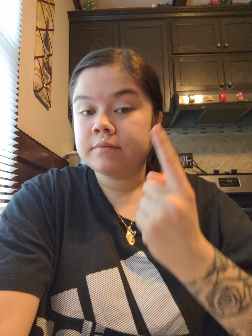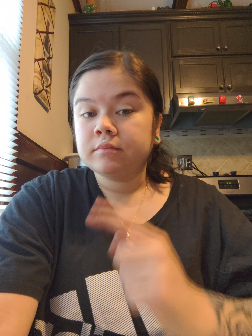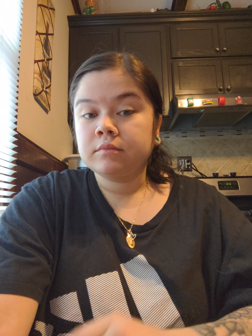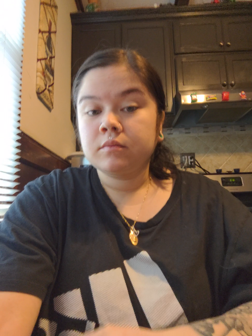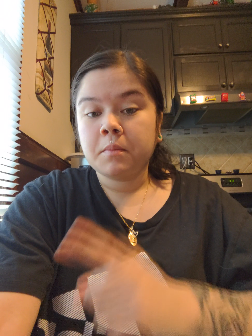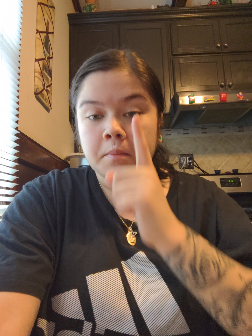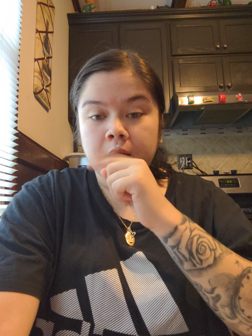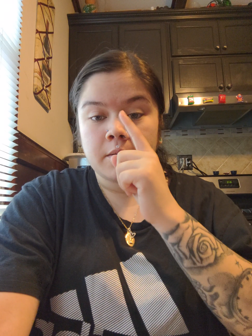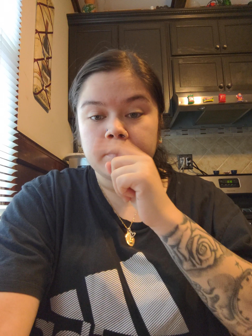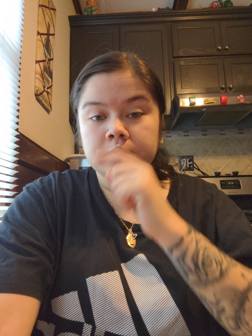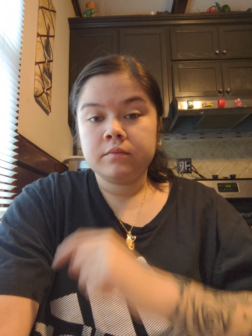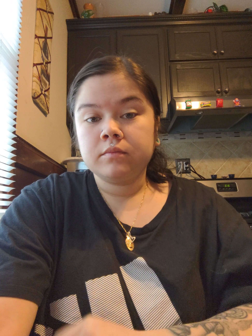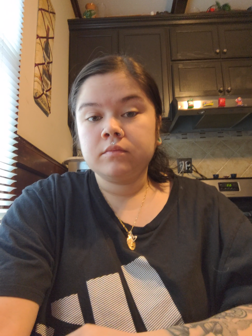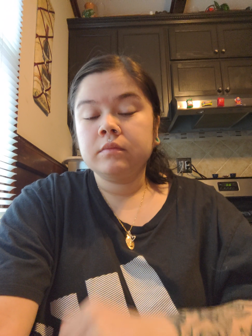mouse